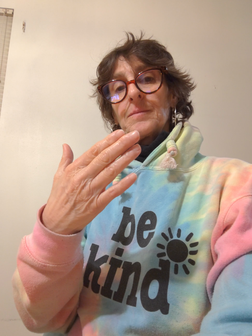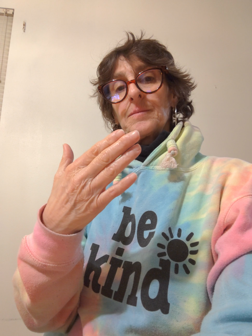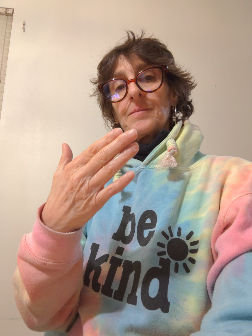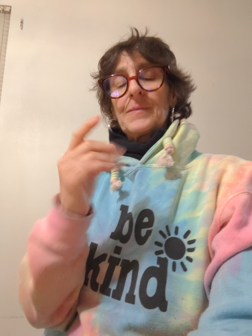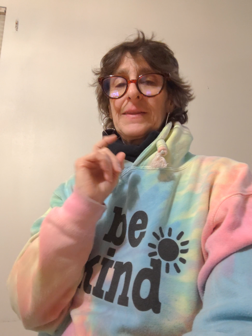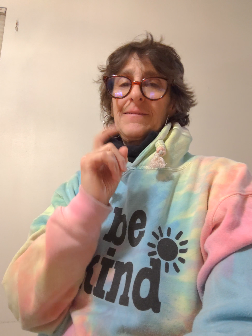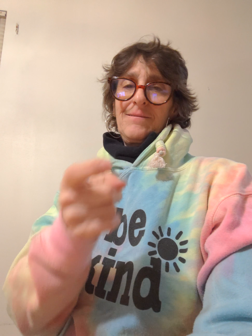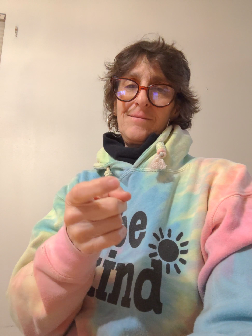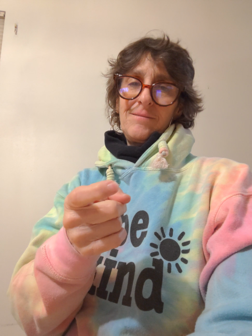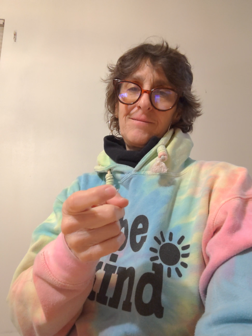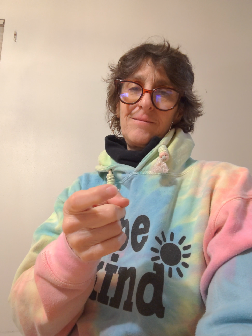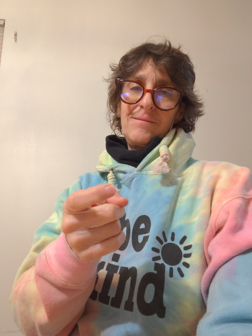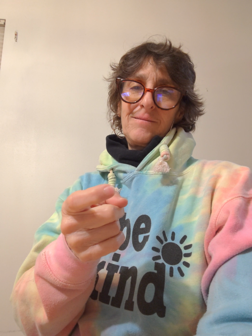gift